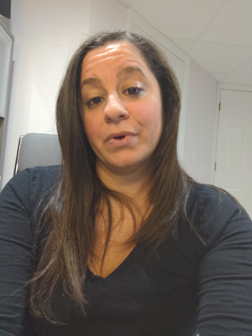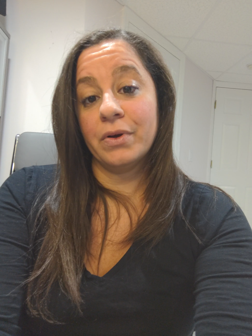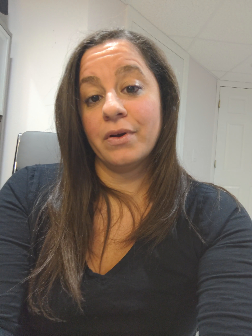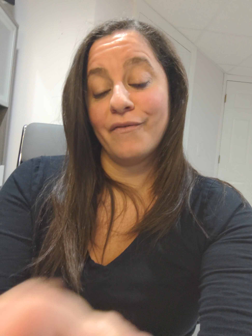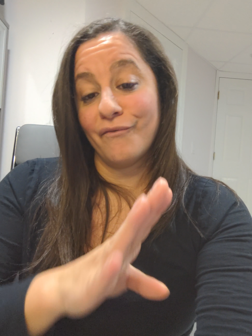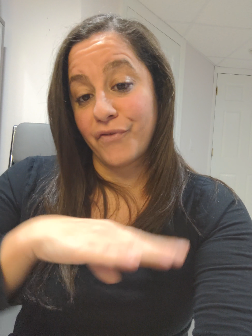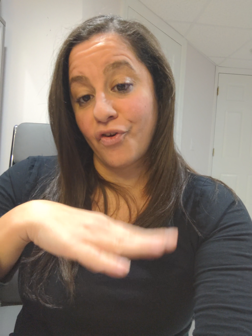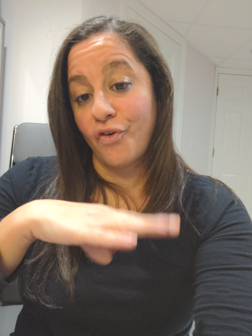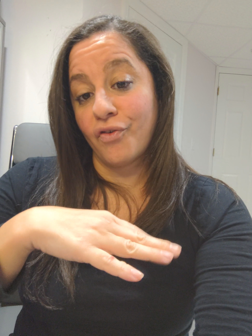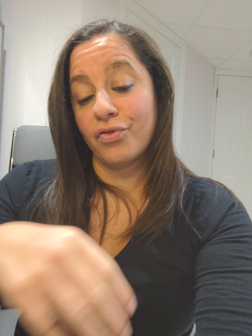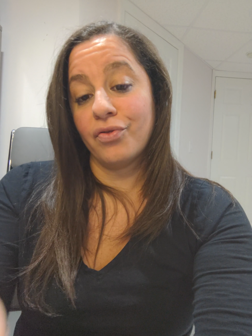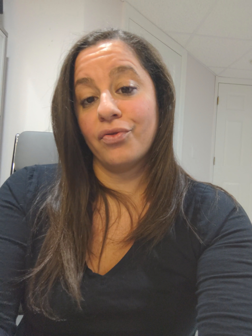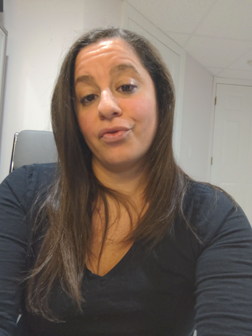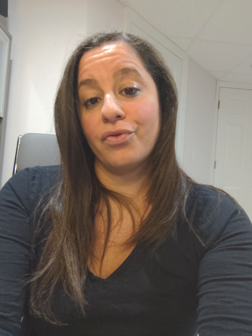fall